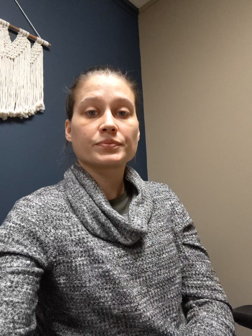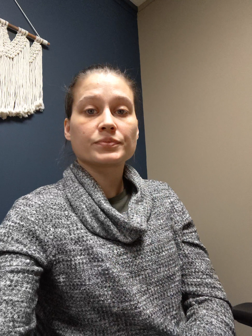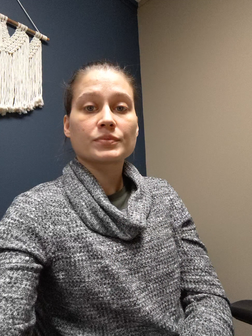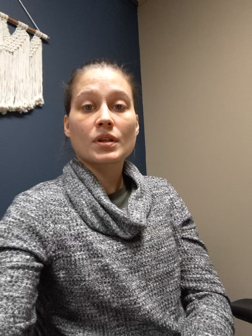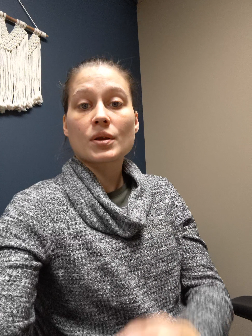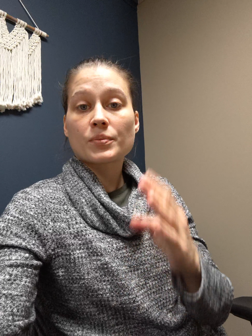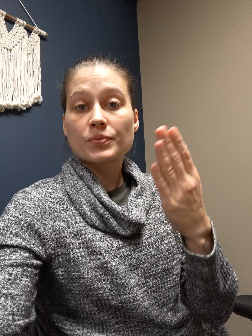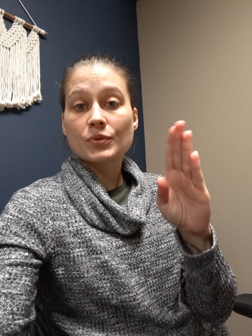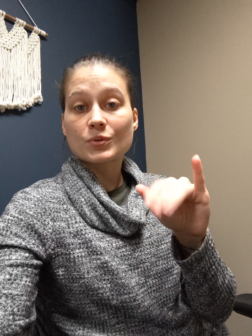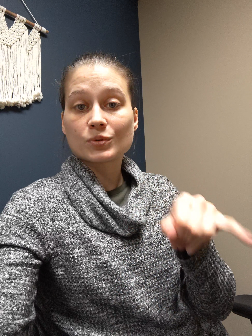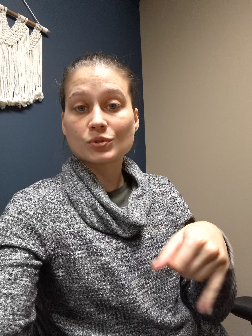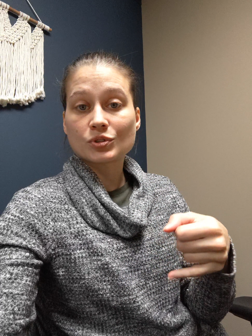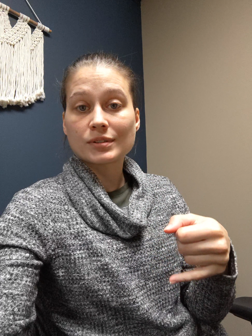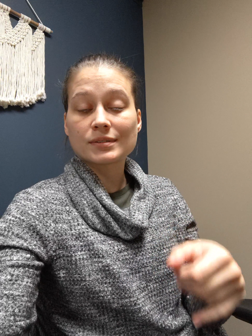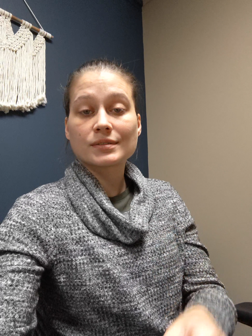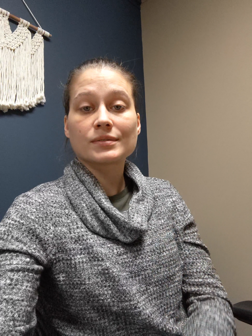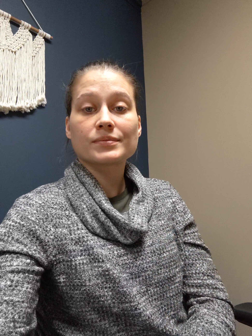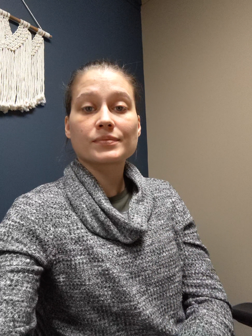jeans